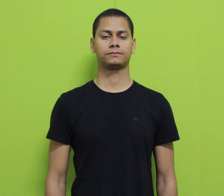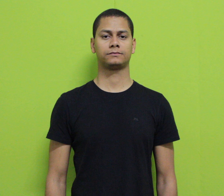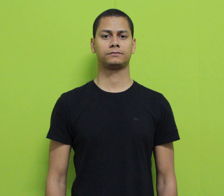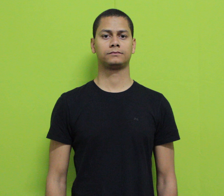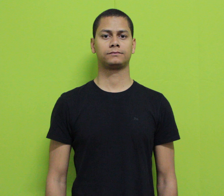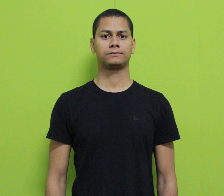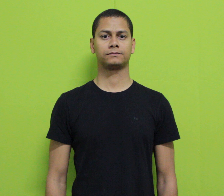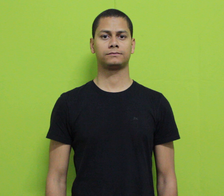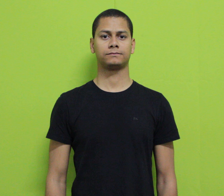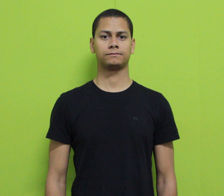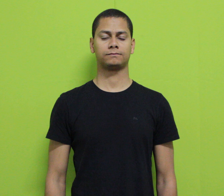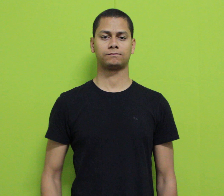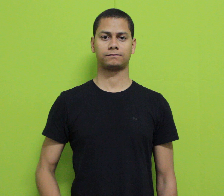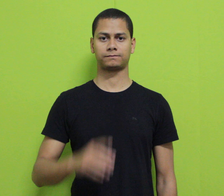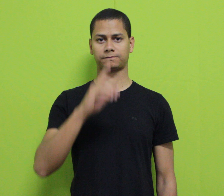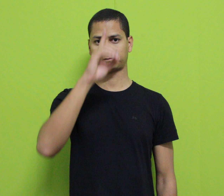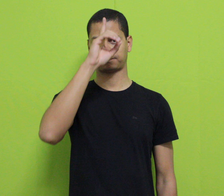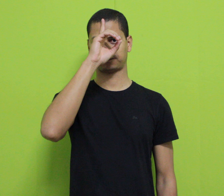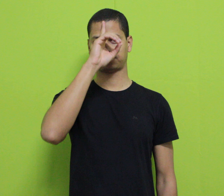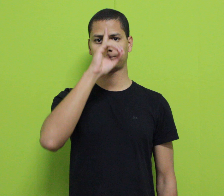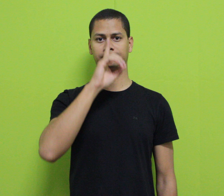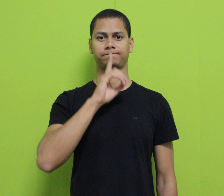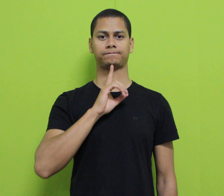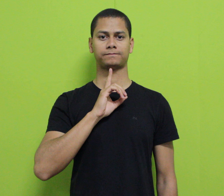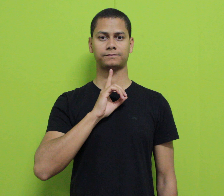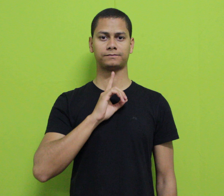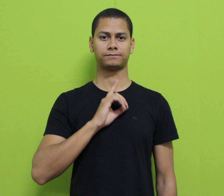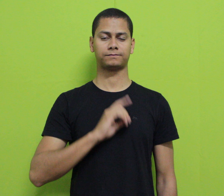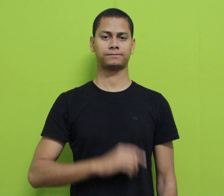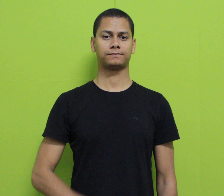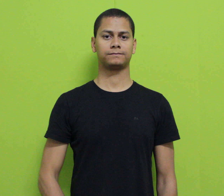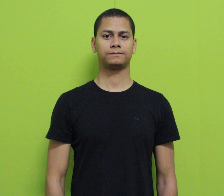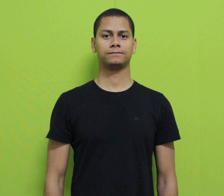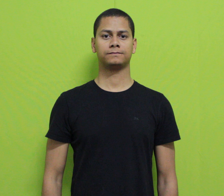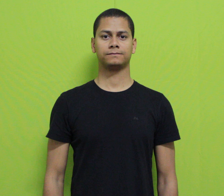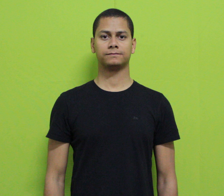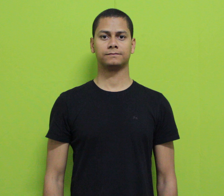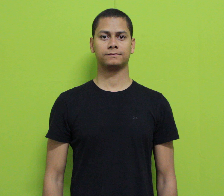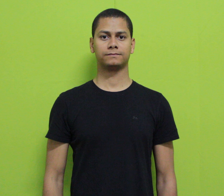amarelo